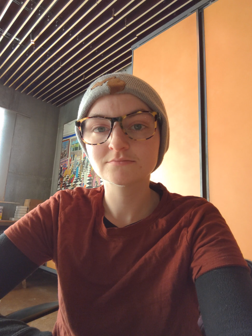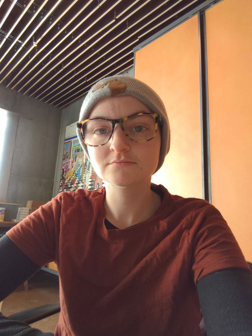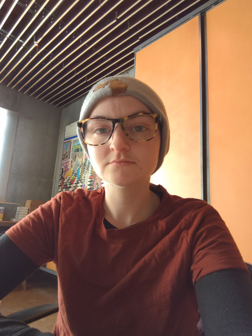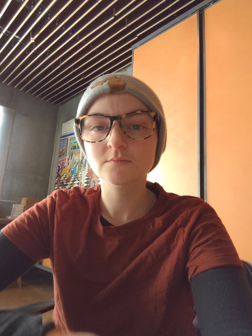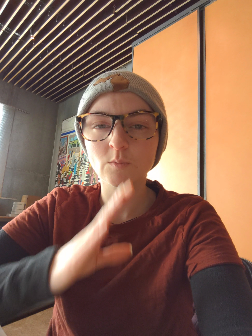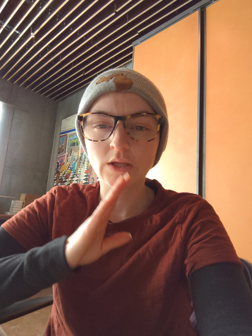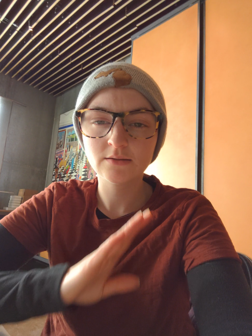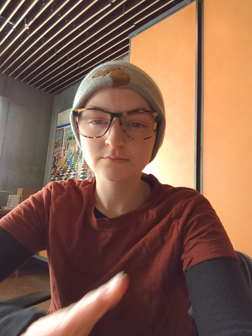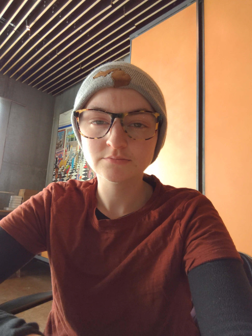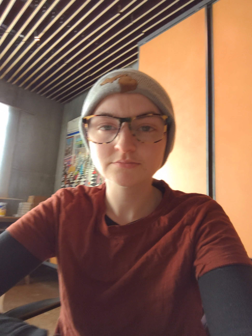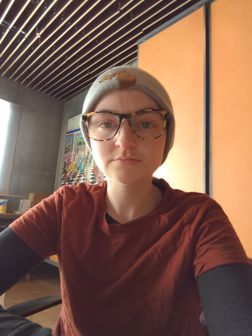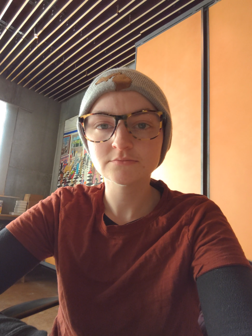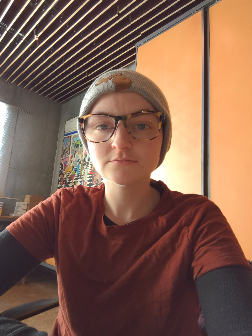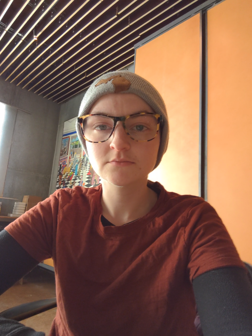quiet